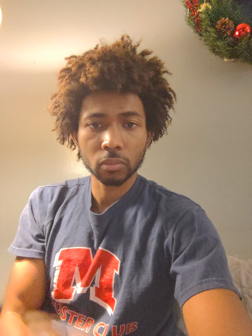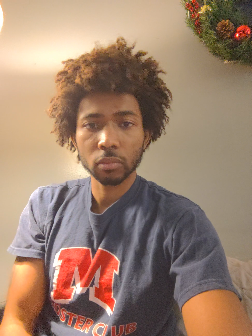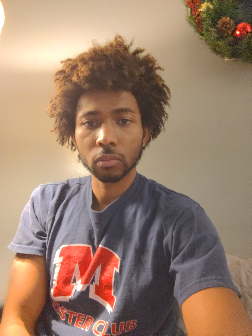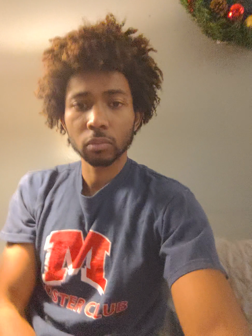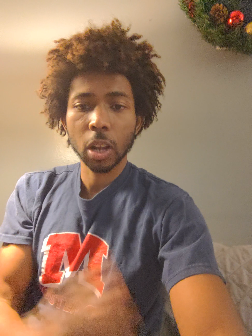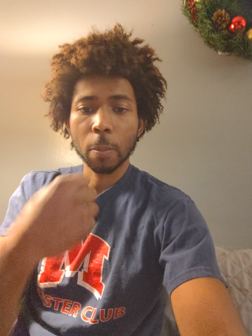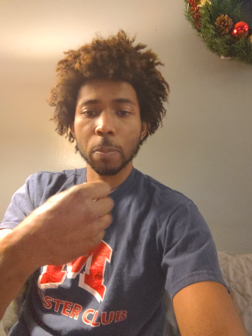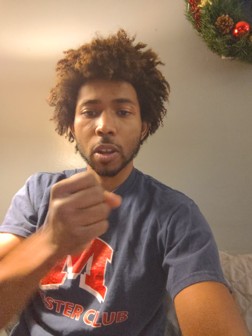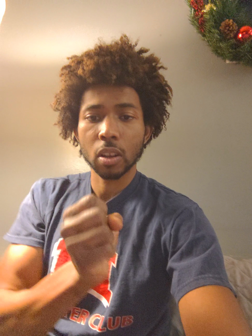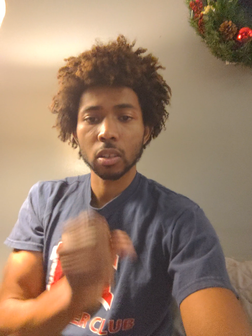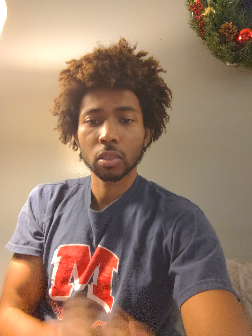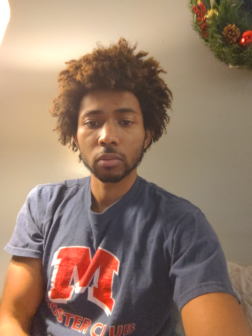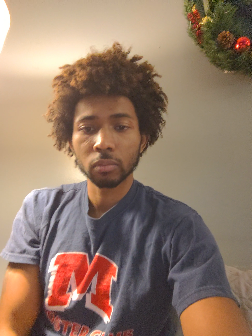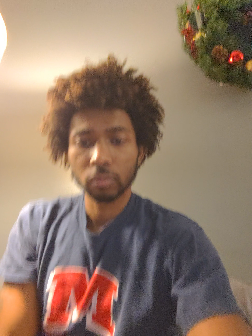make